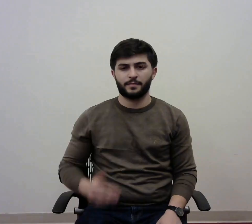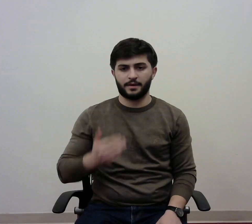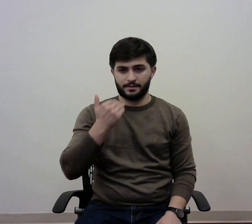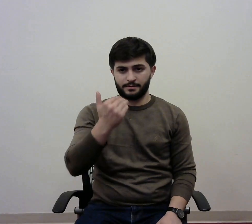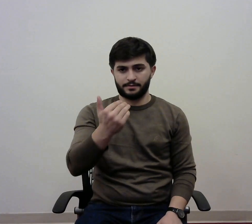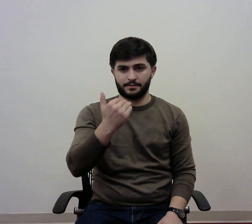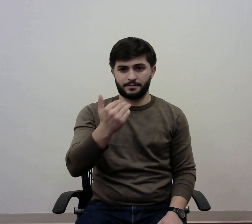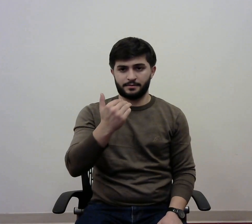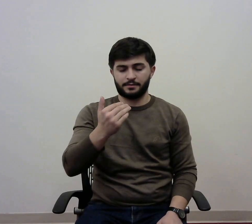siz